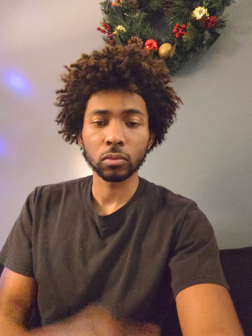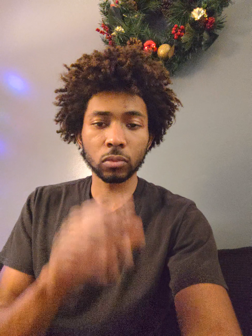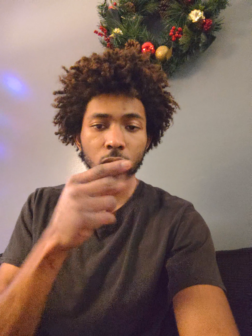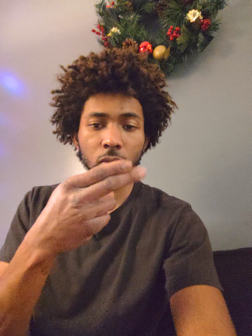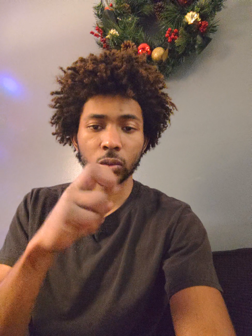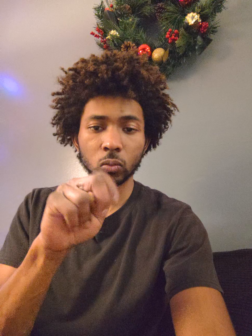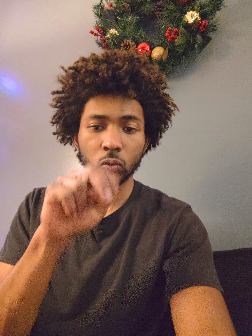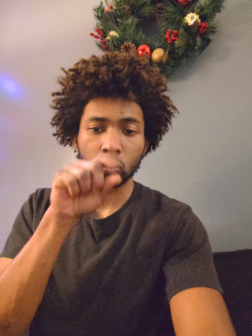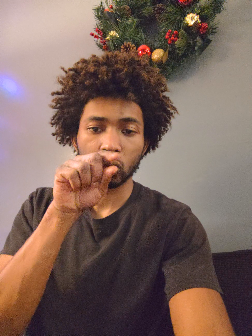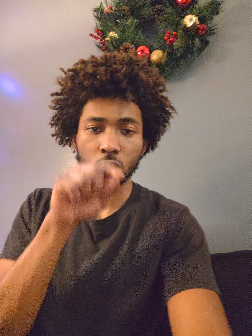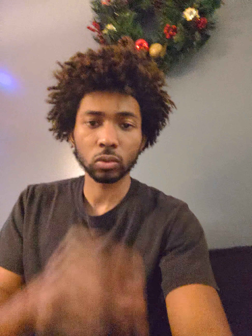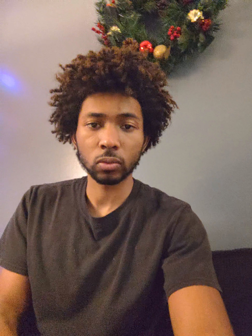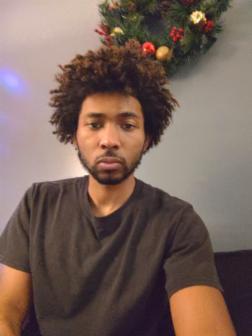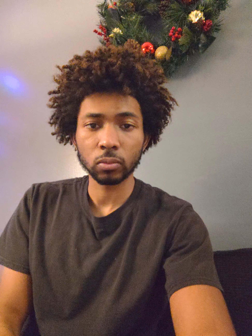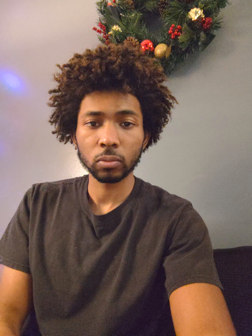hen